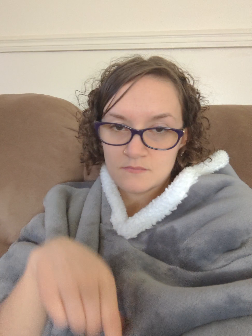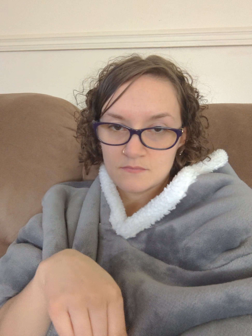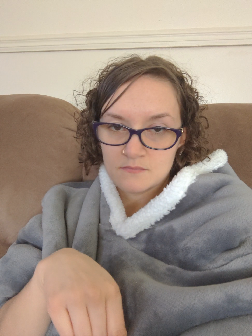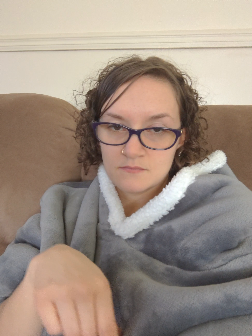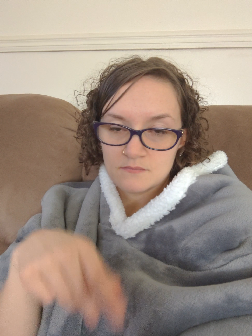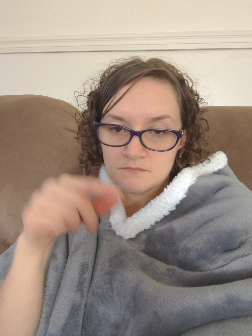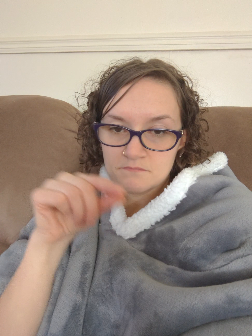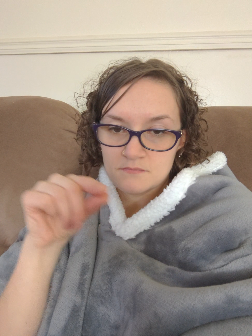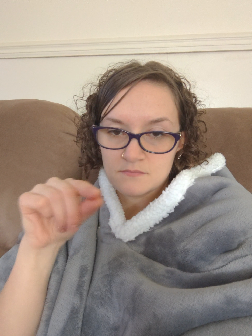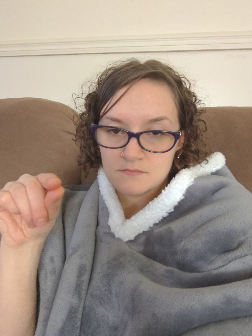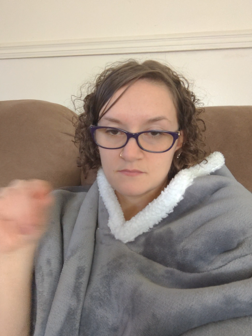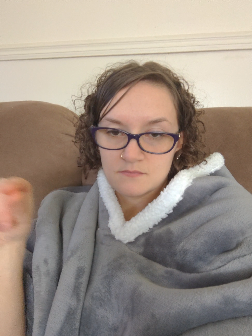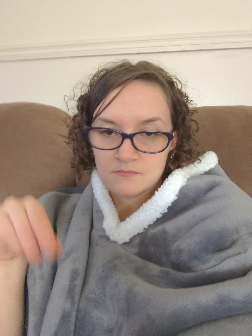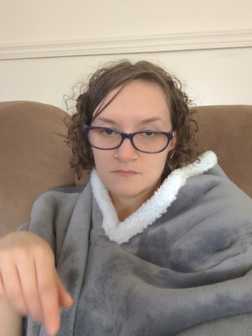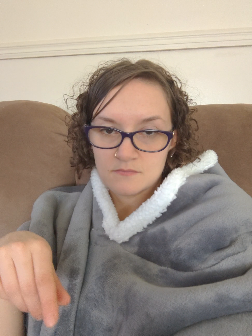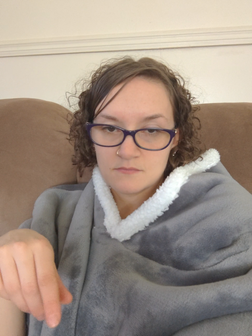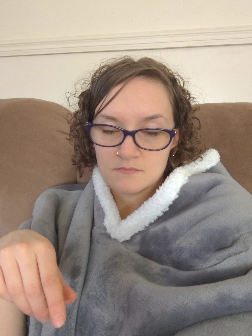pen